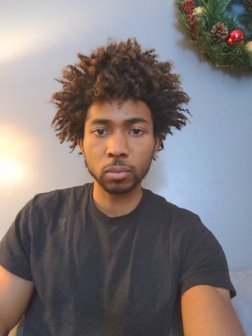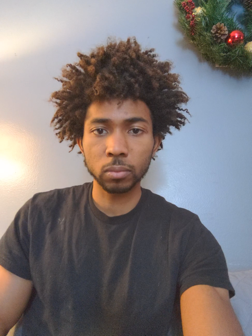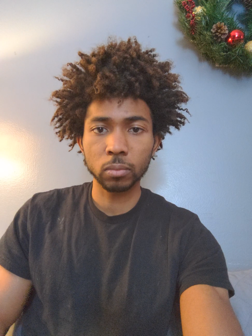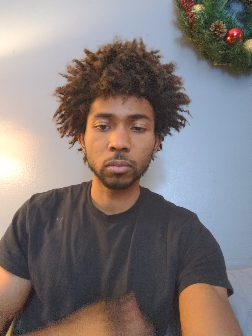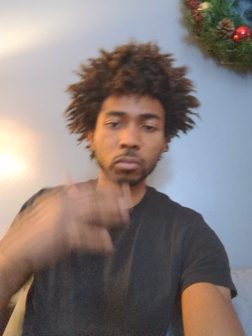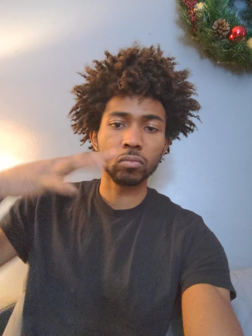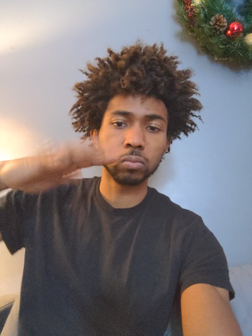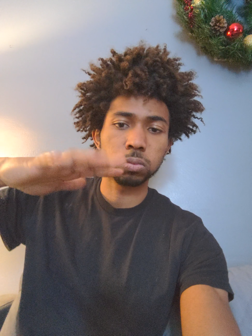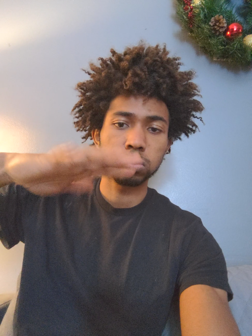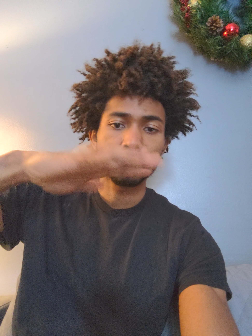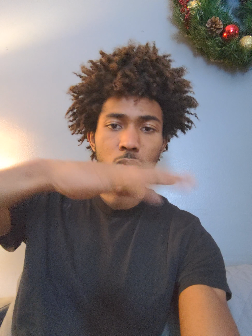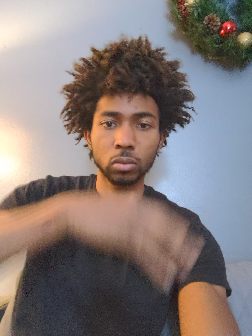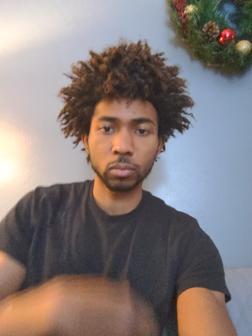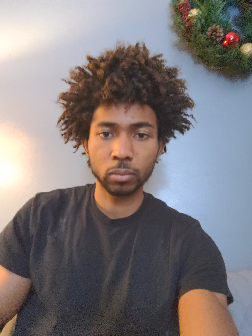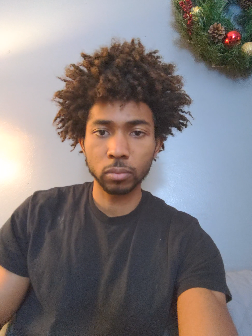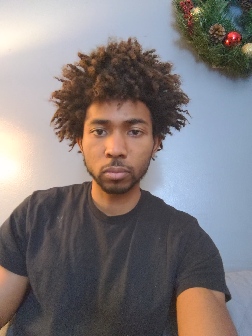helicopter